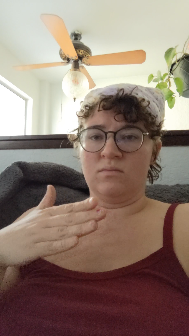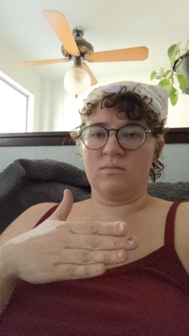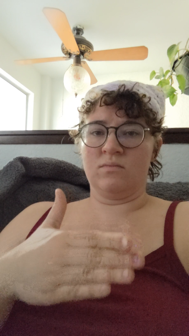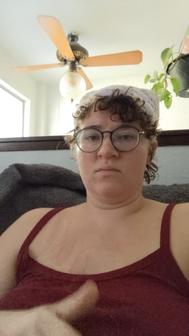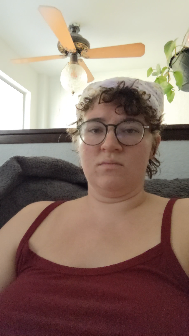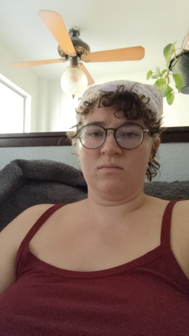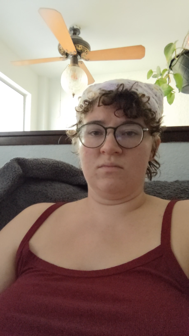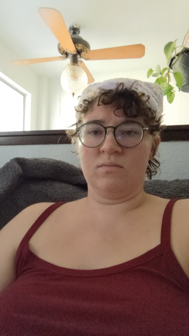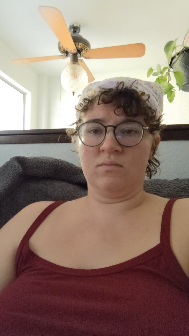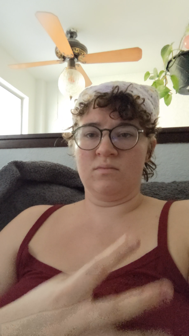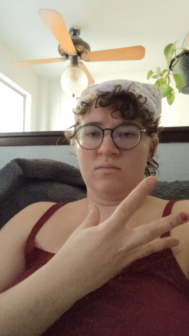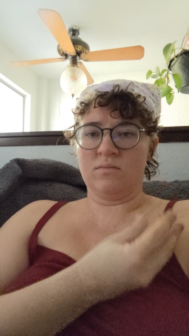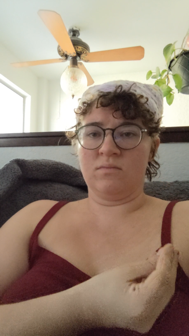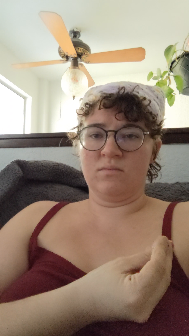poor